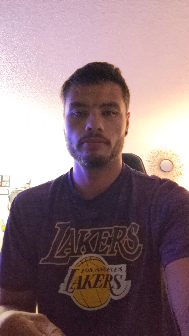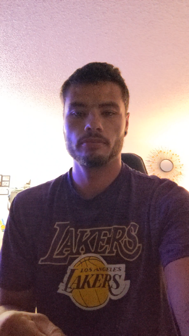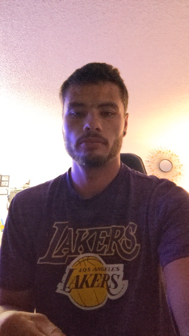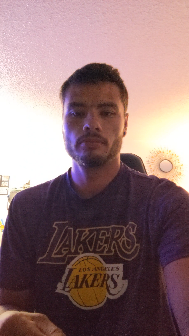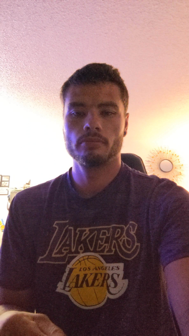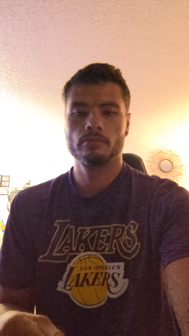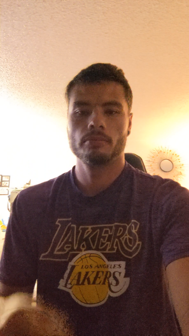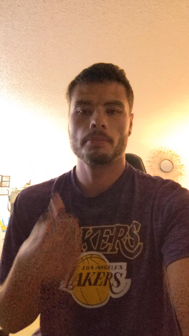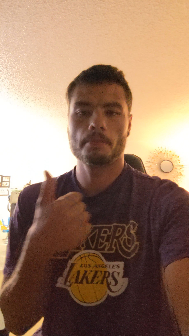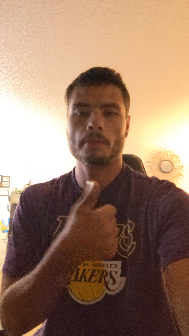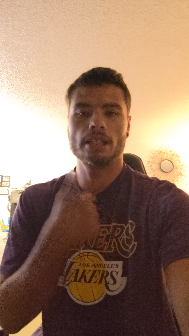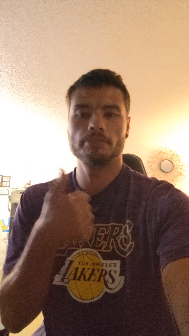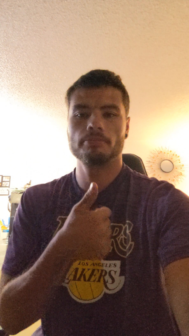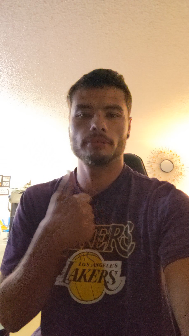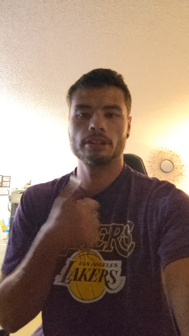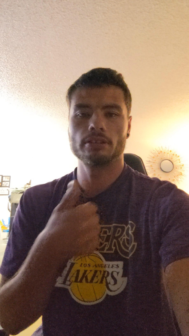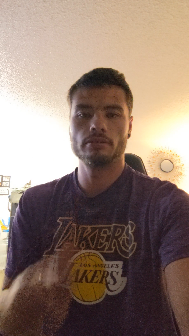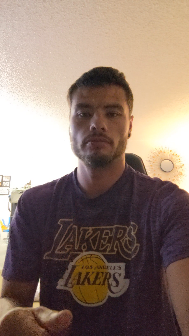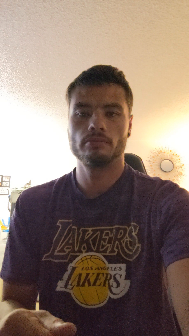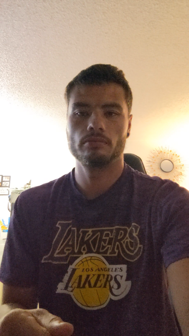basement